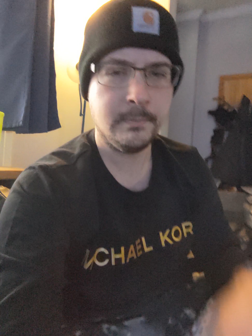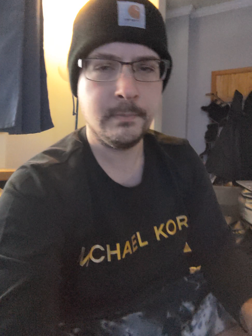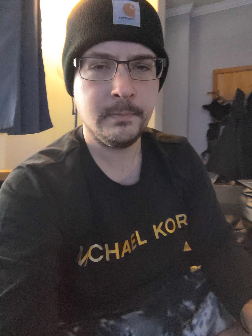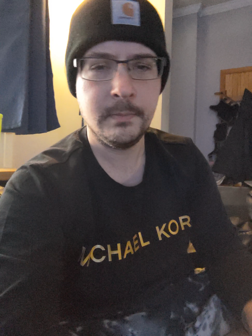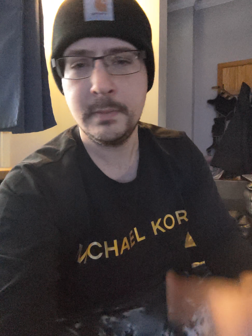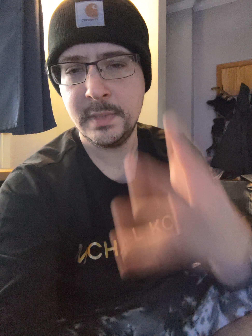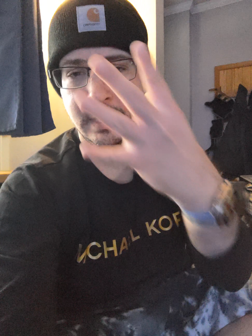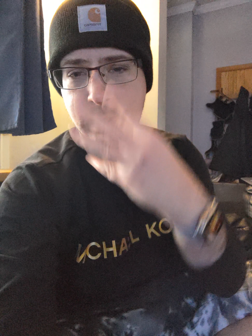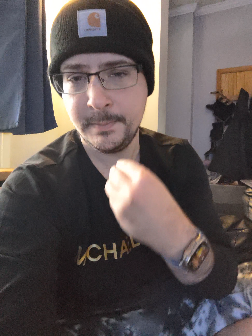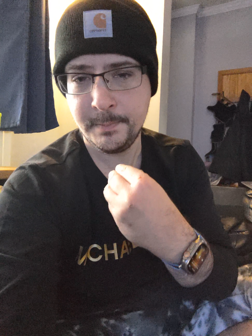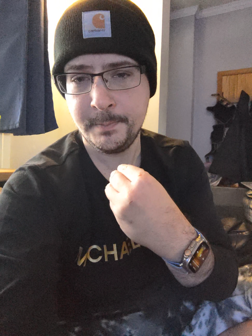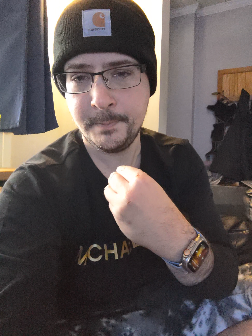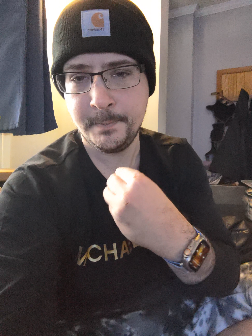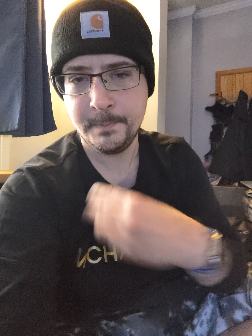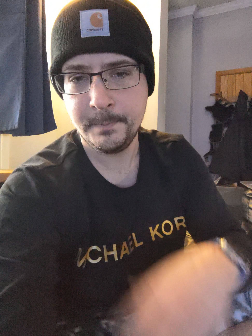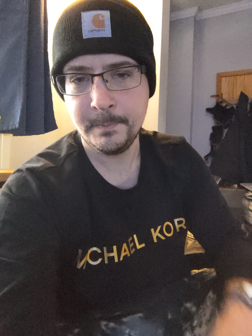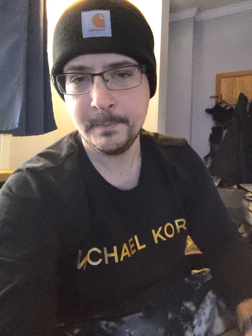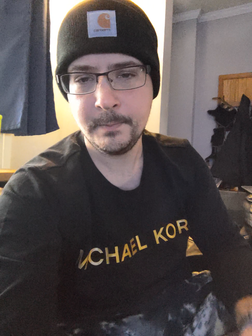sleep